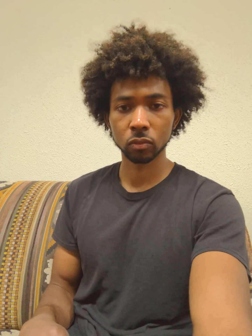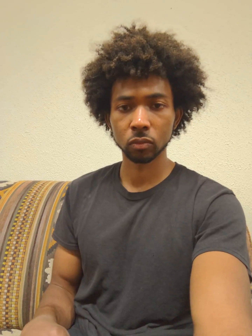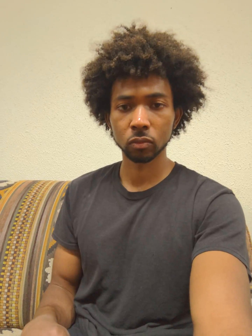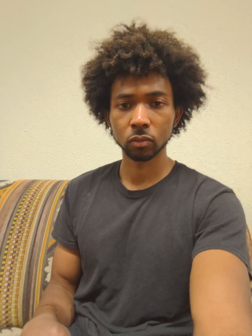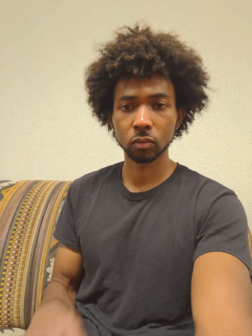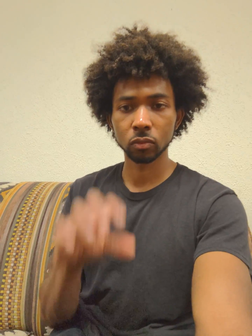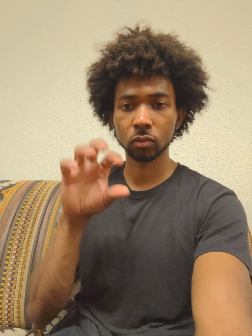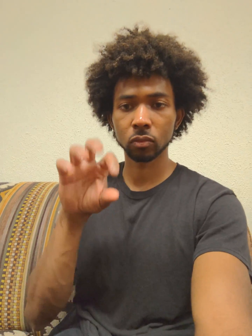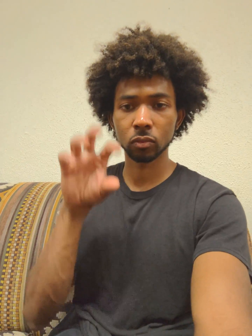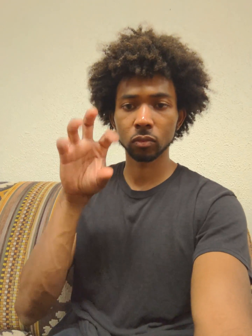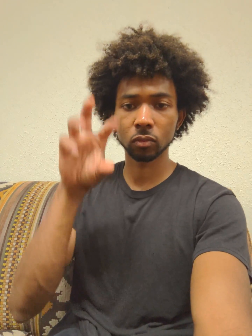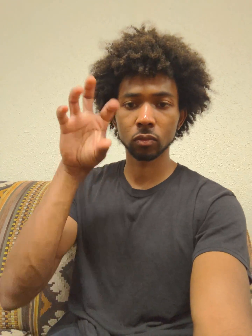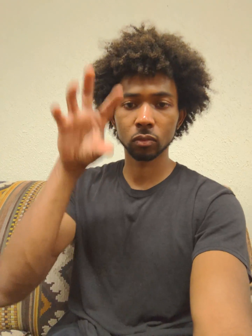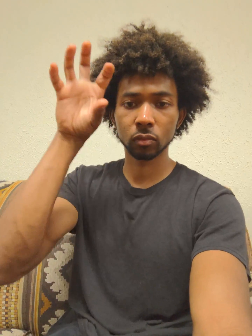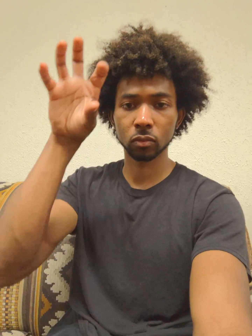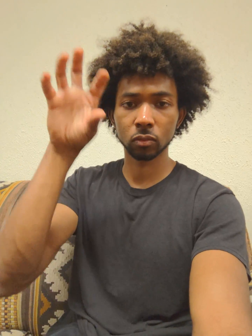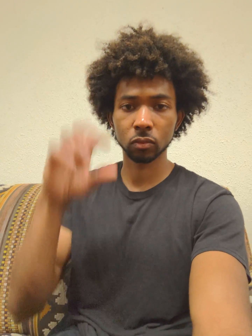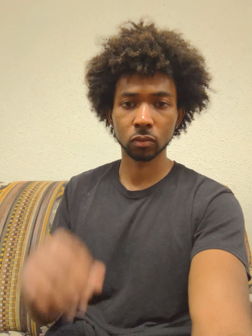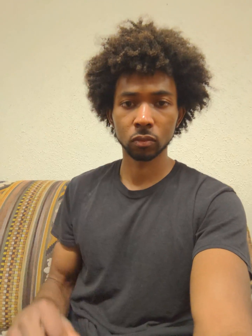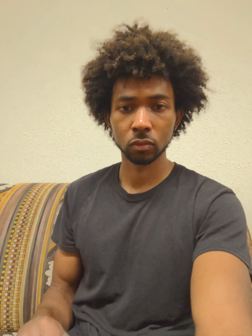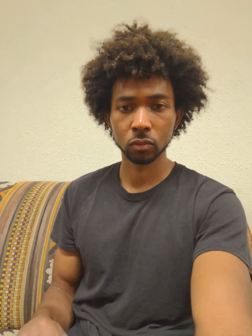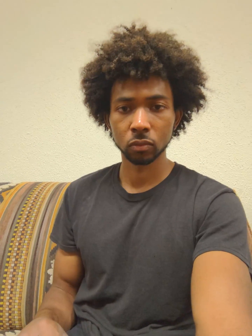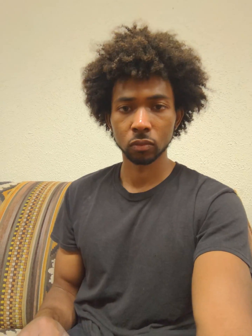climb